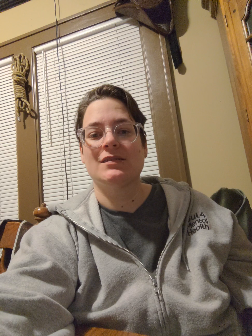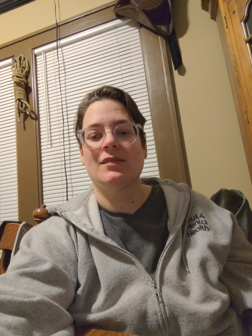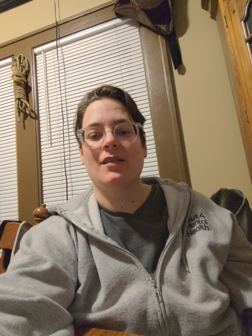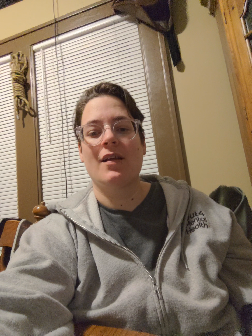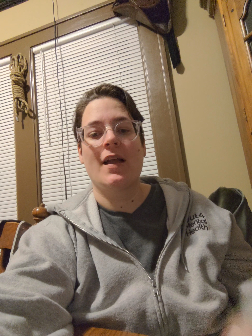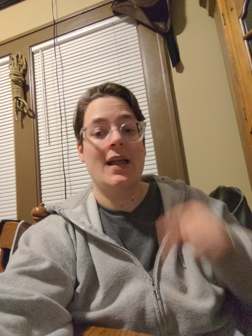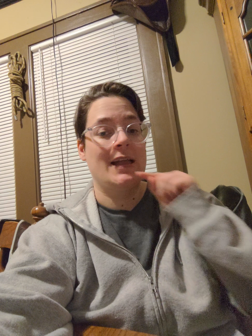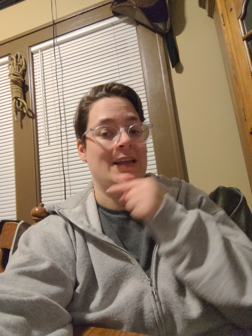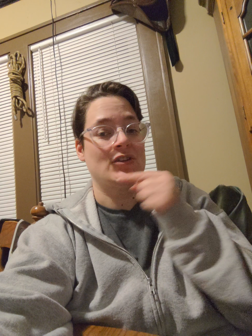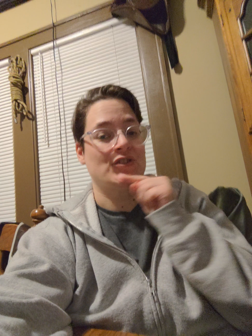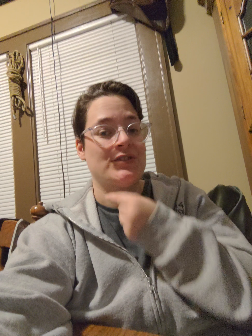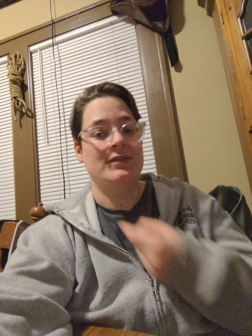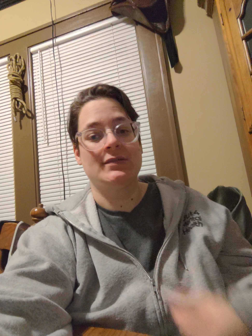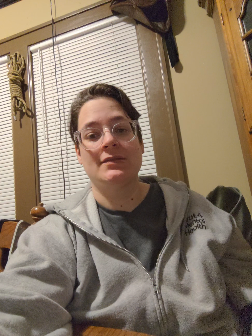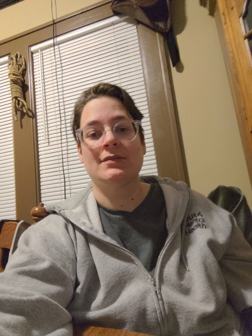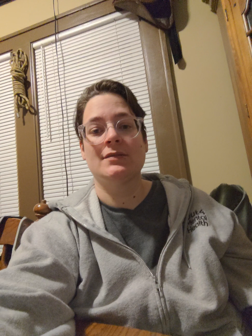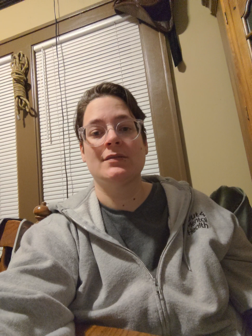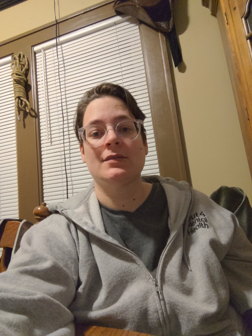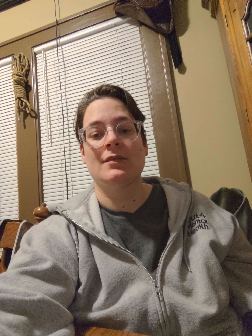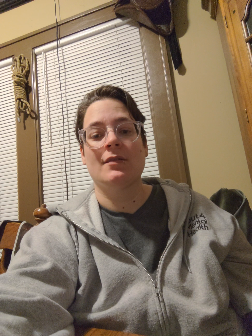carrot